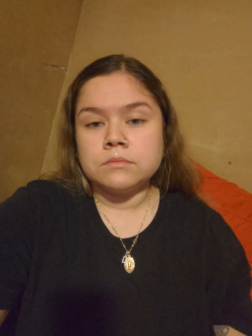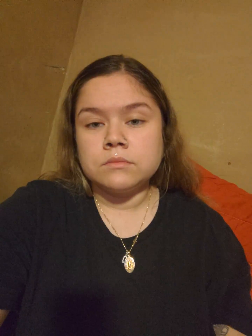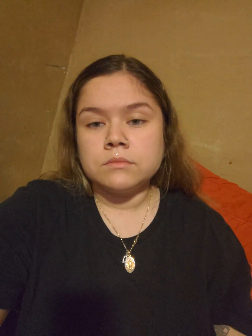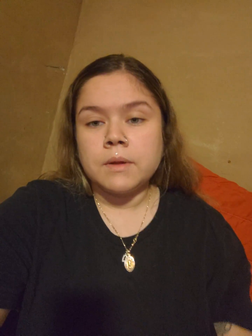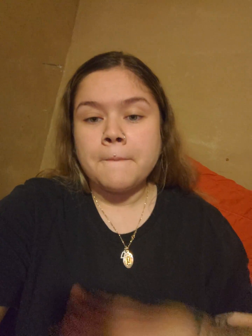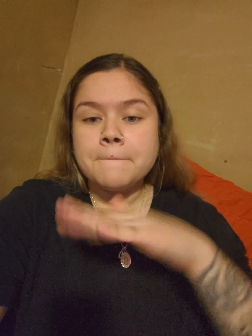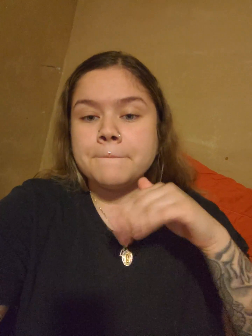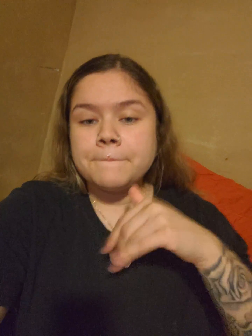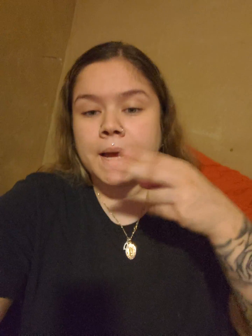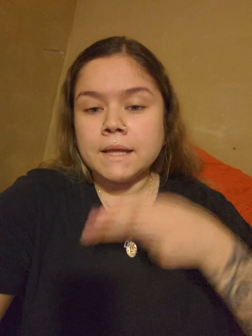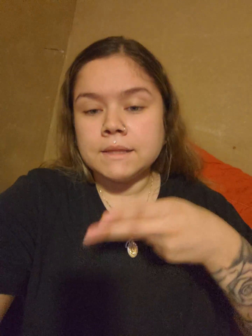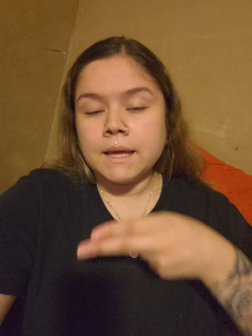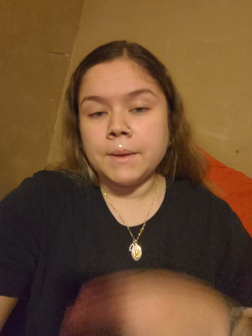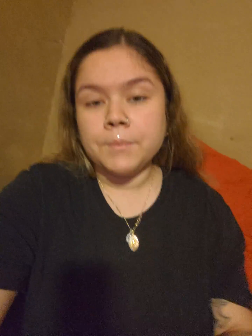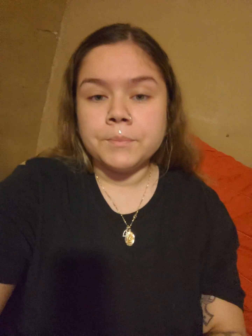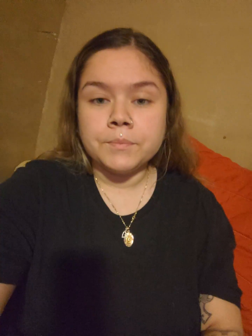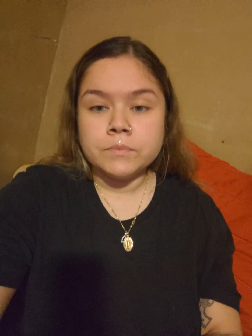pet's name